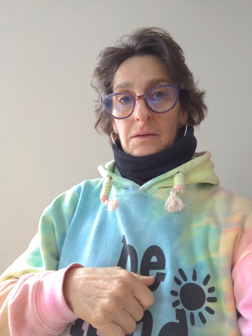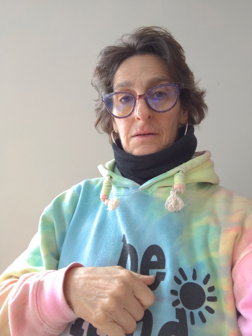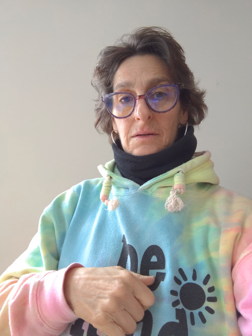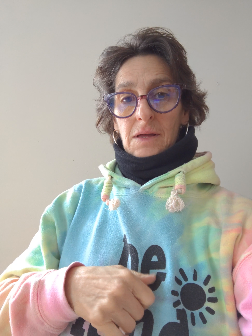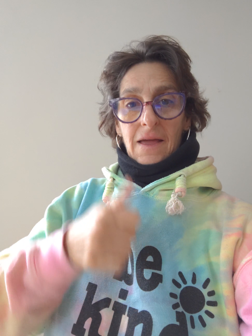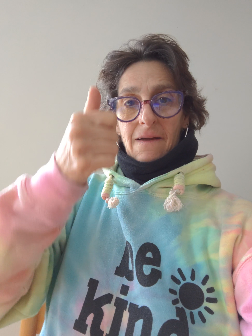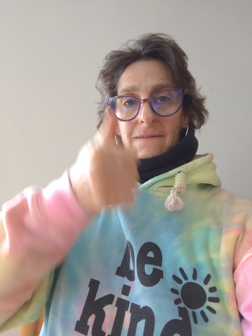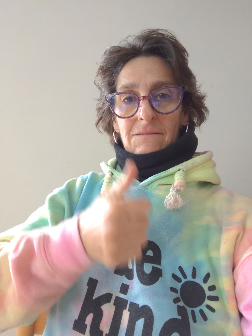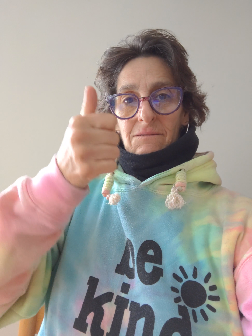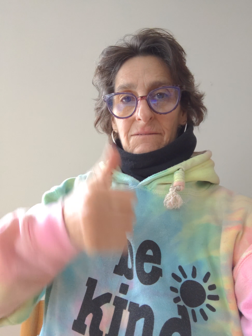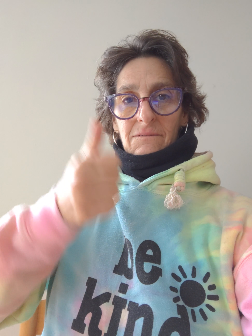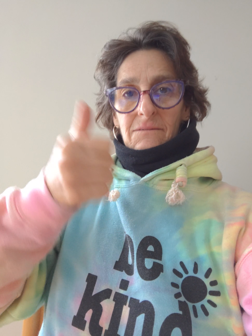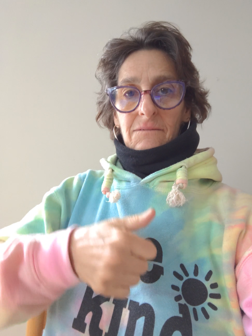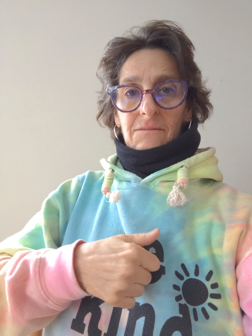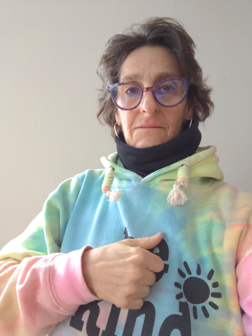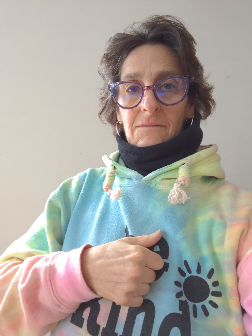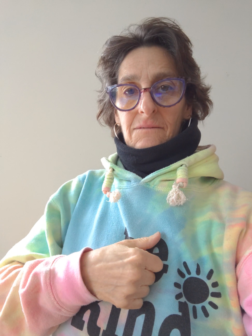every